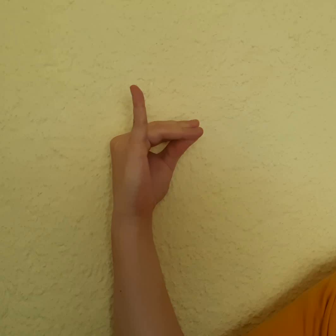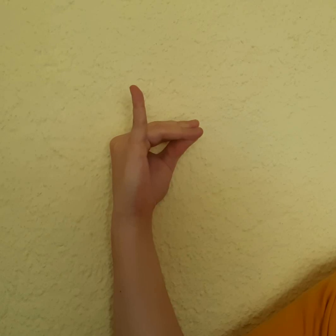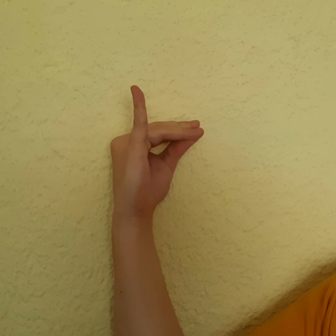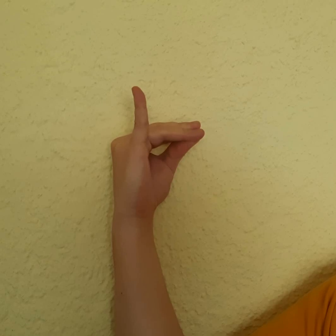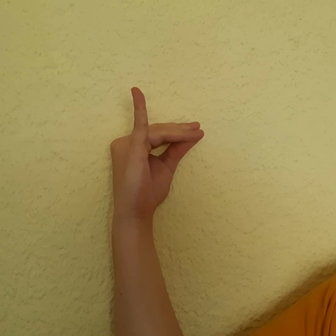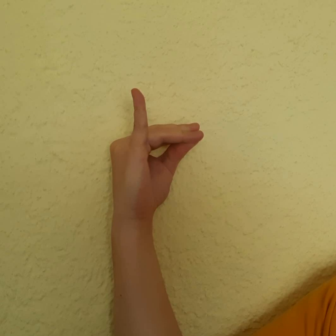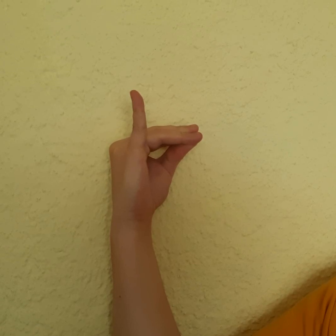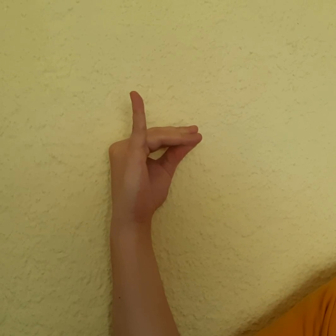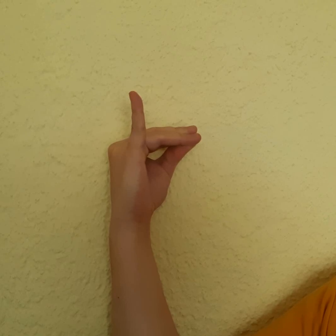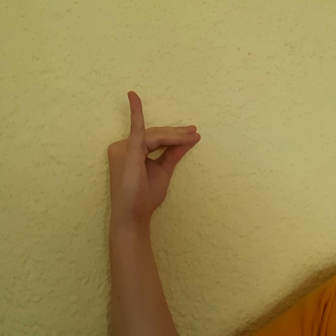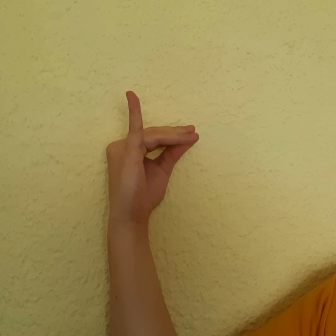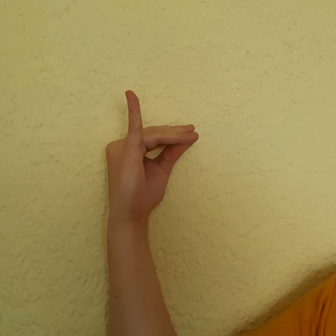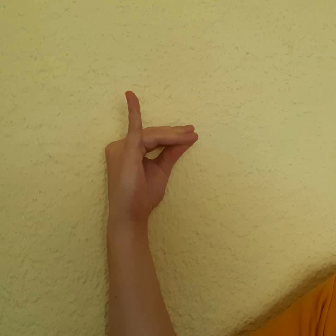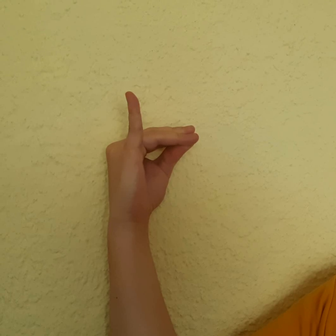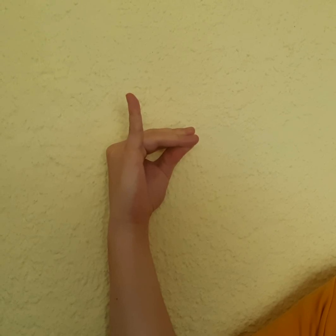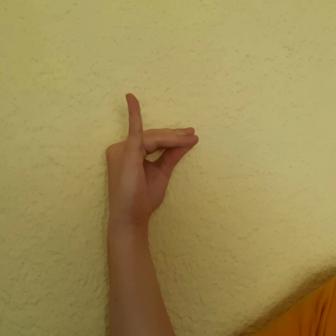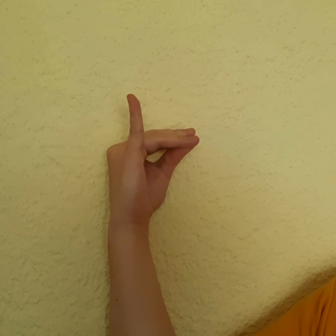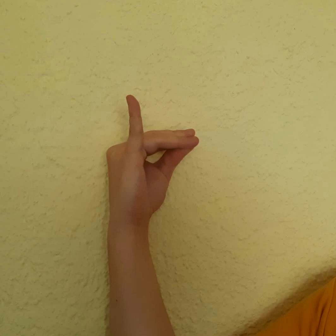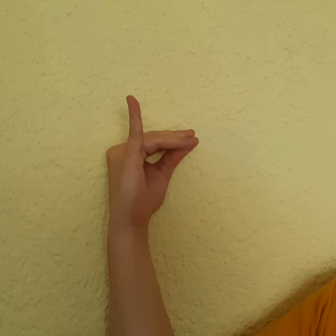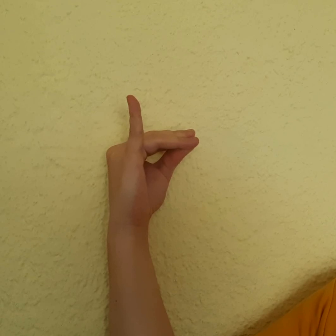Ю